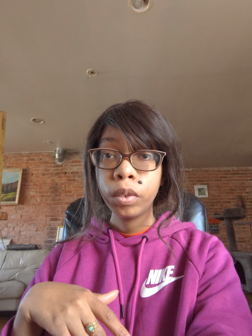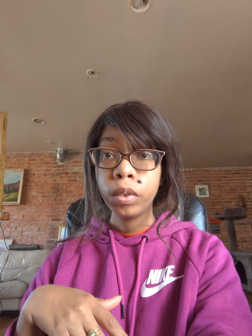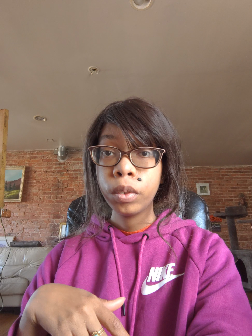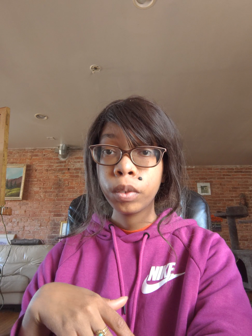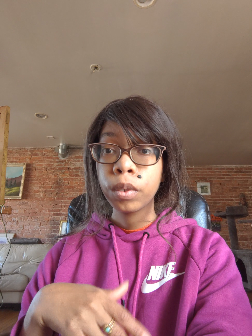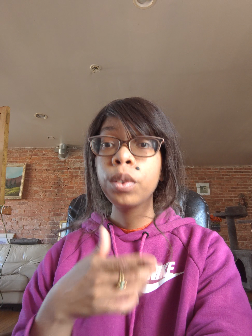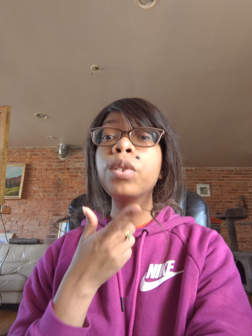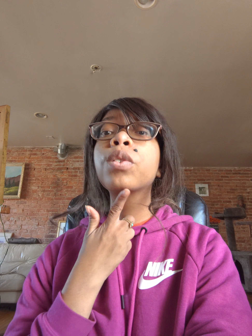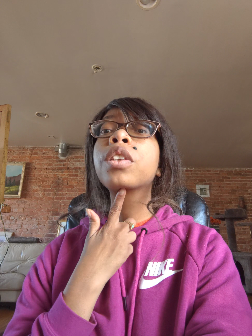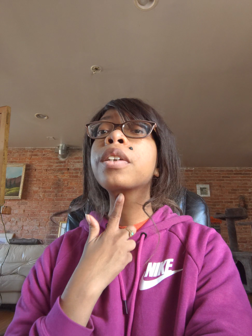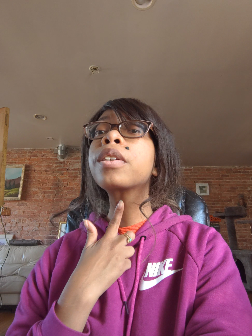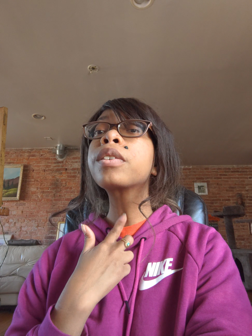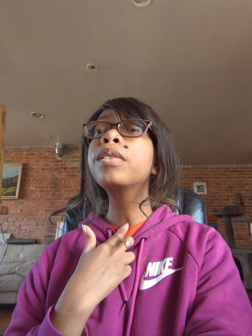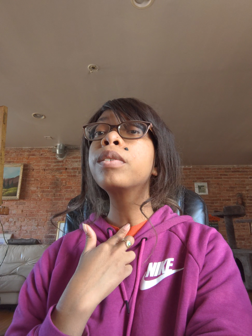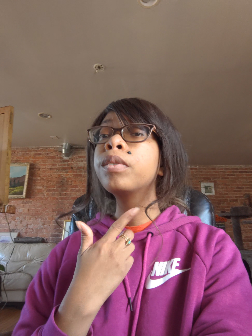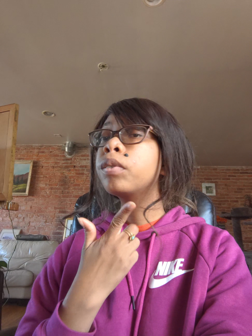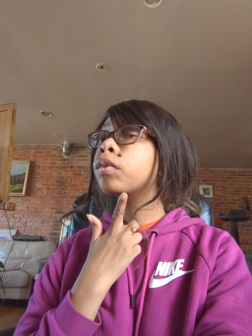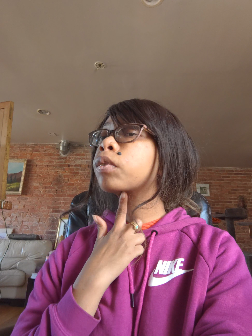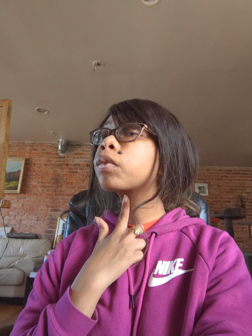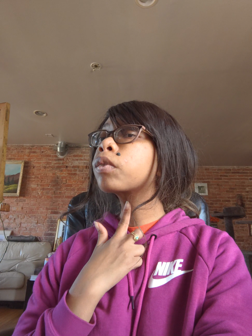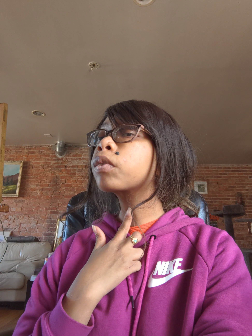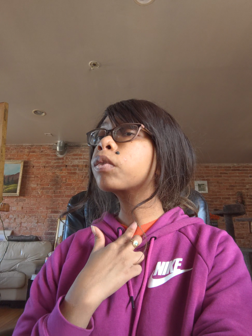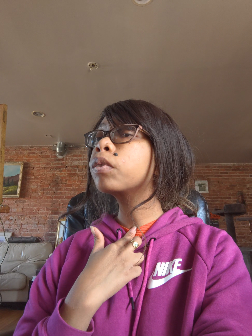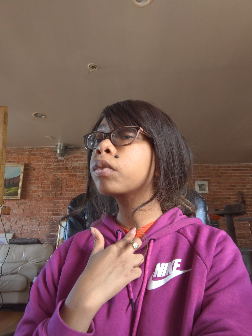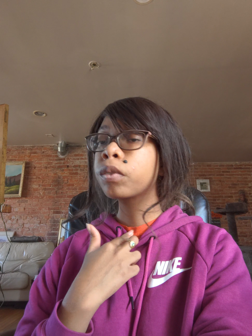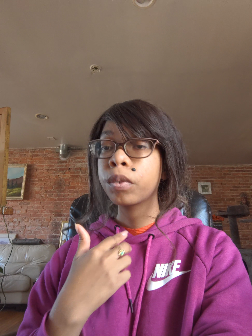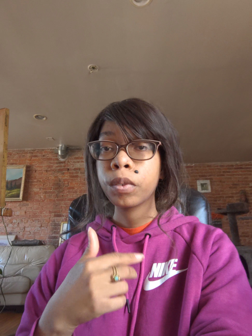thirsty